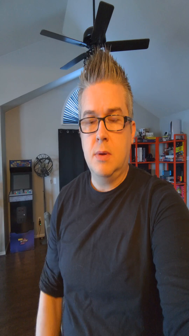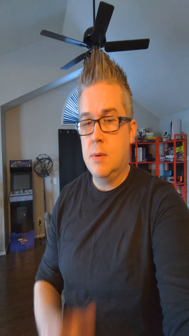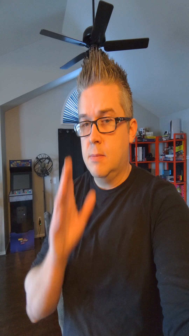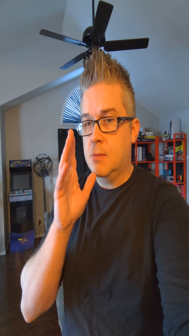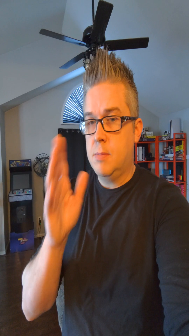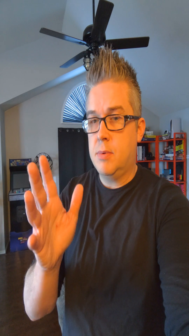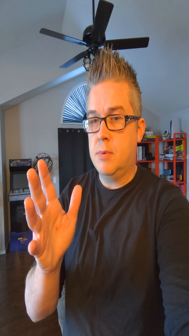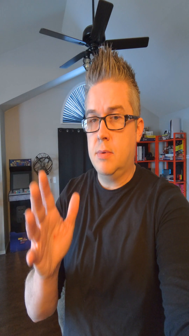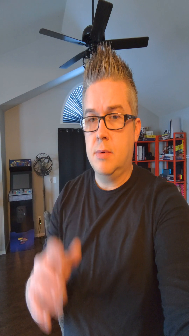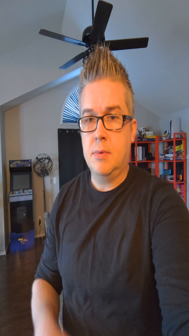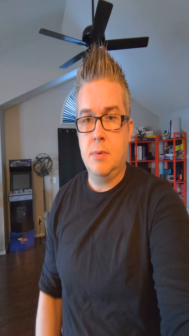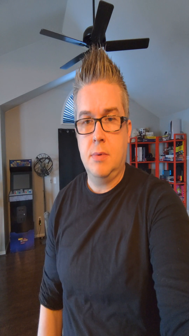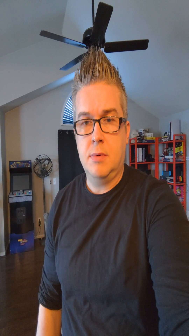grandma